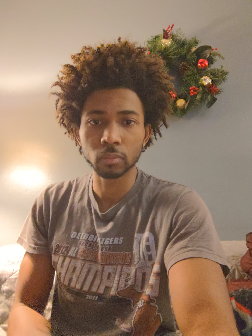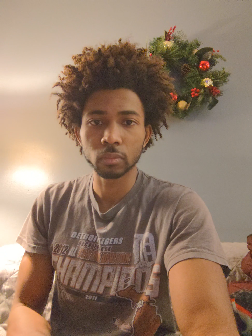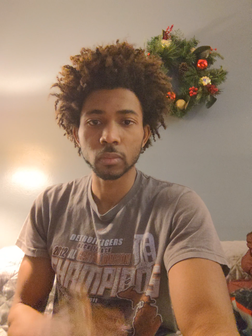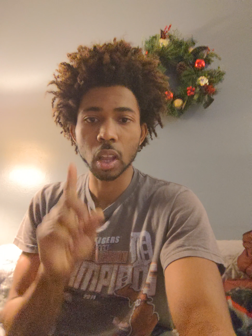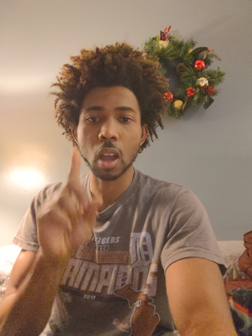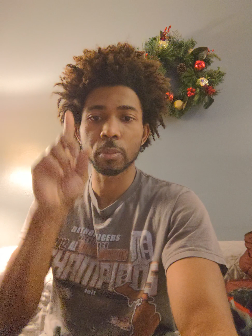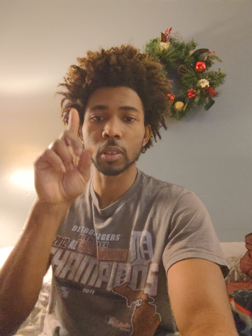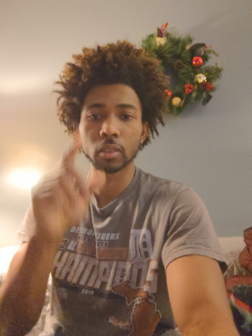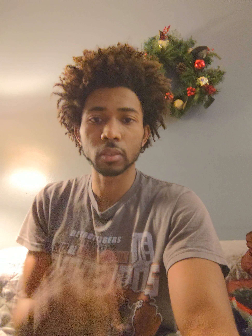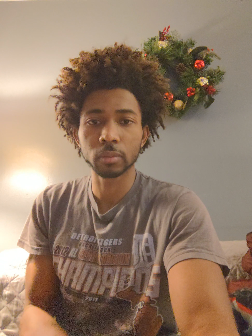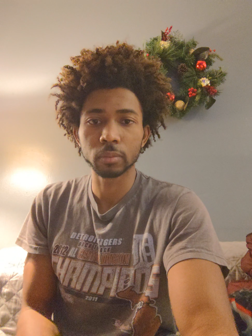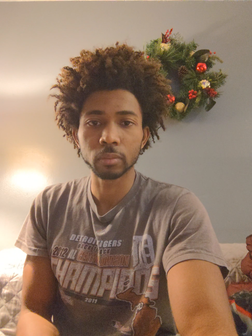up